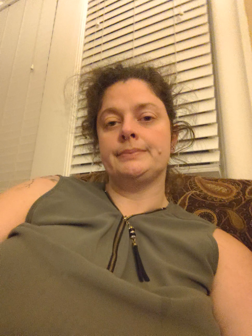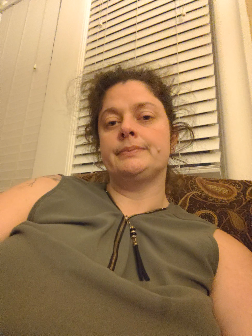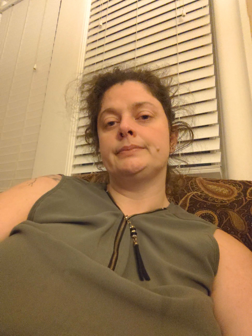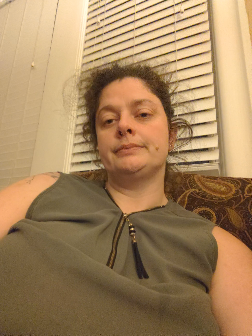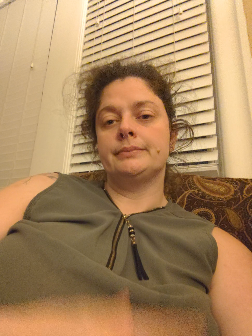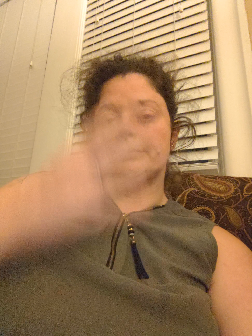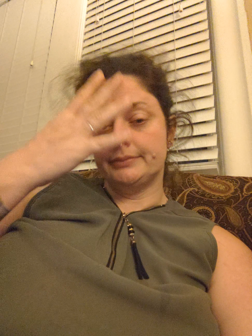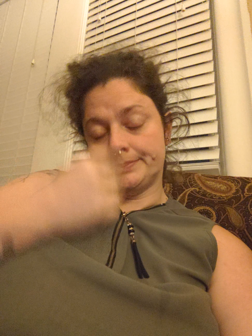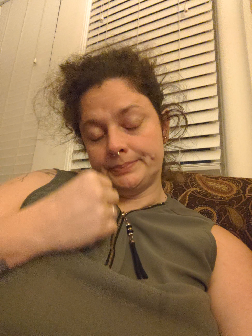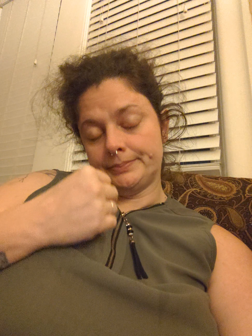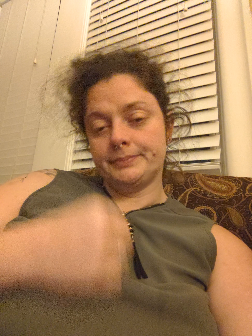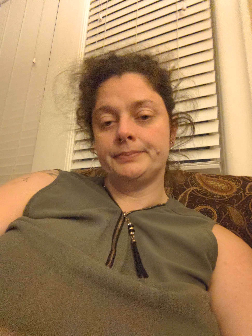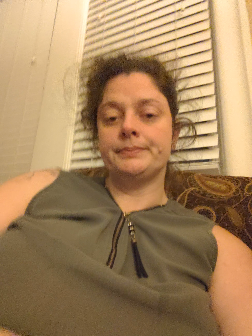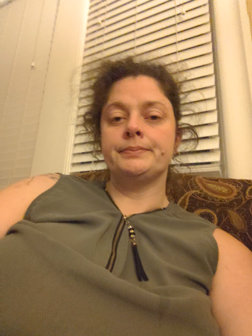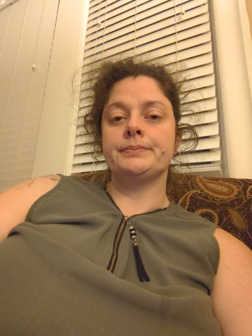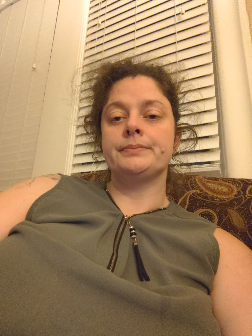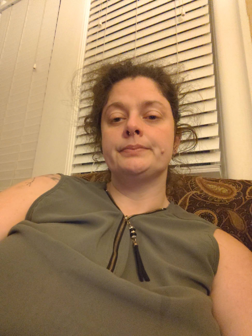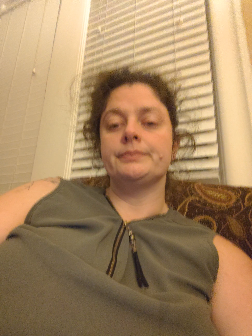nap